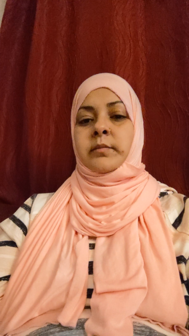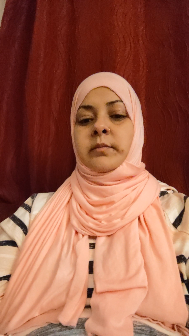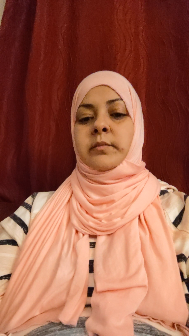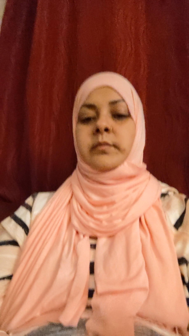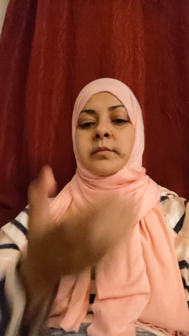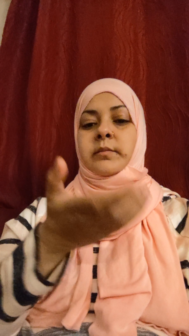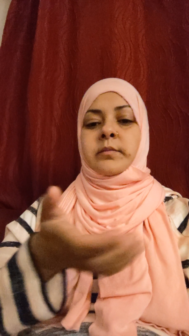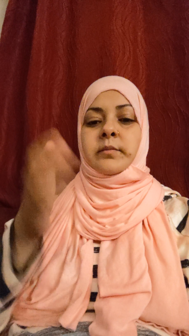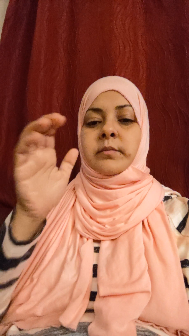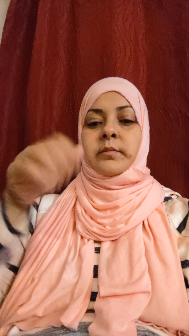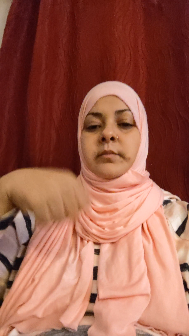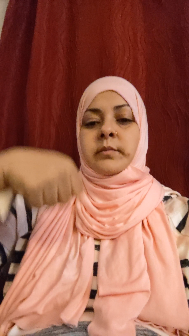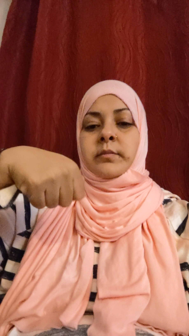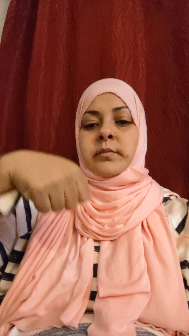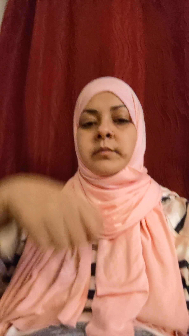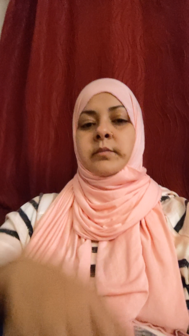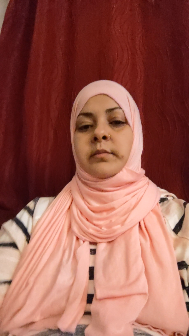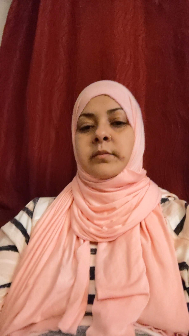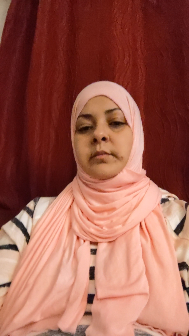basket